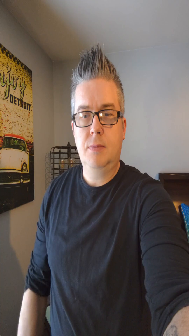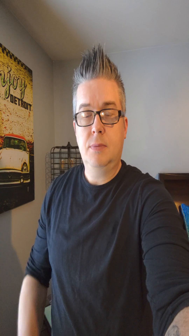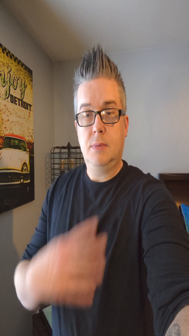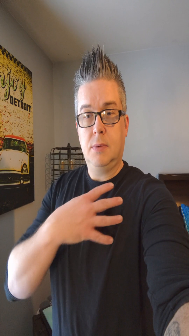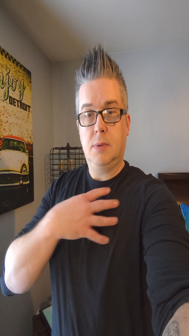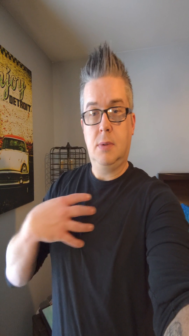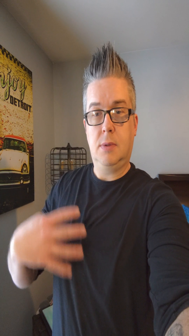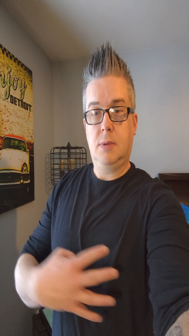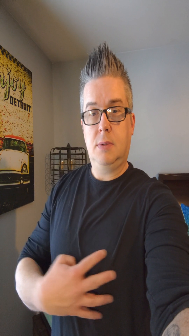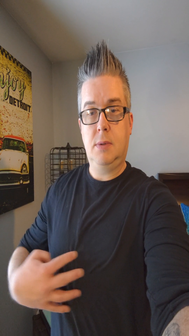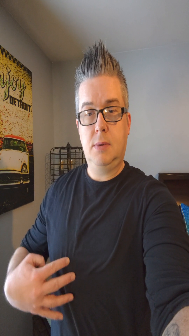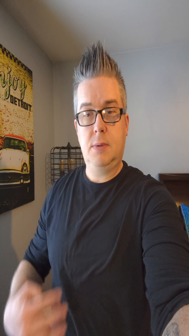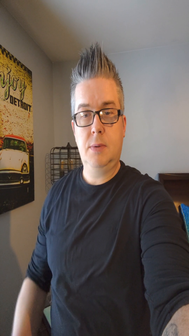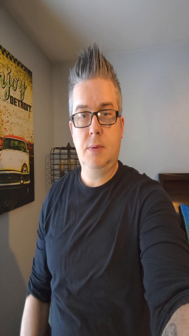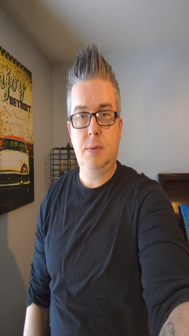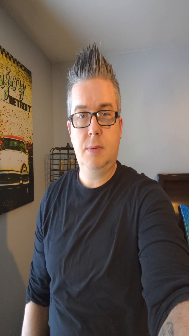zebra